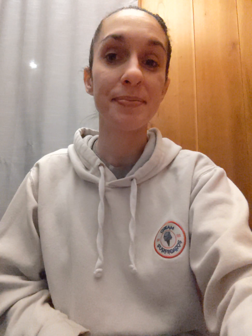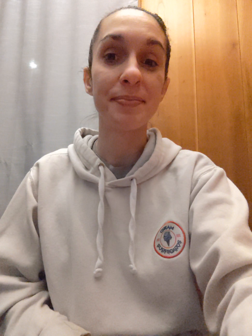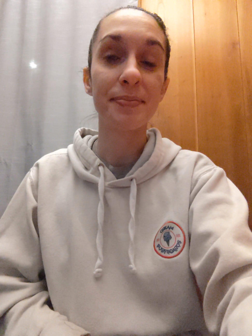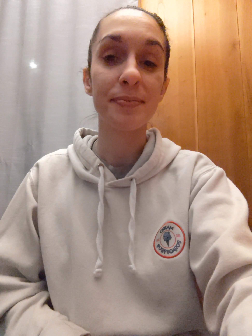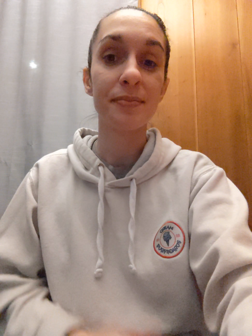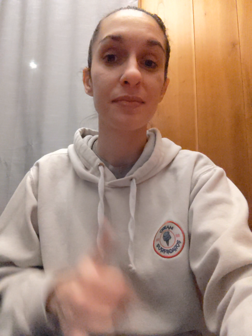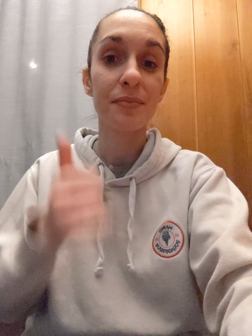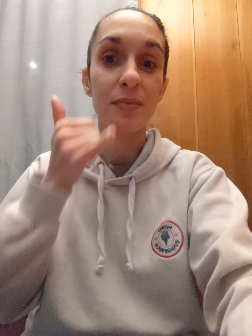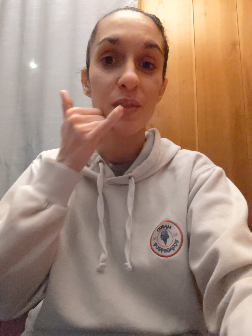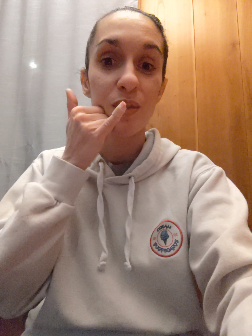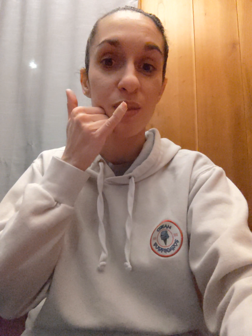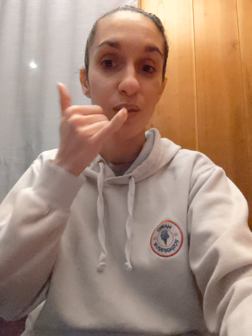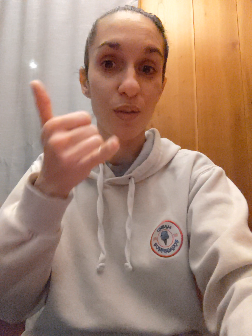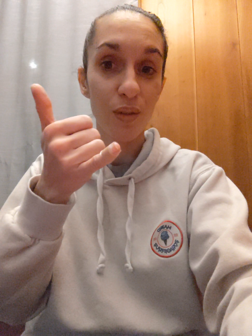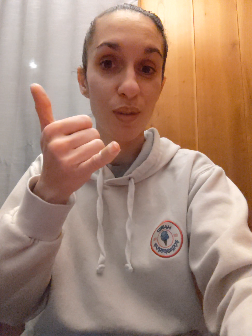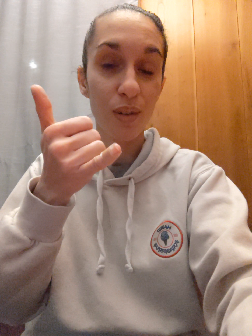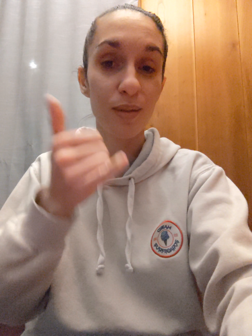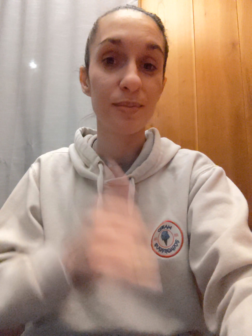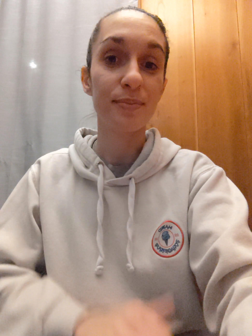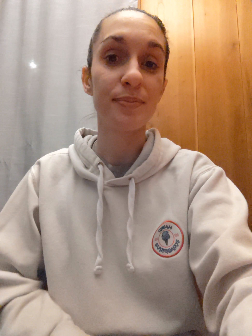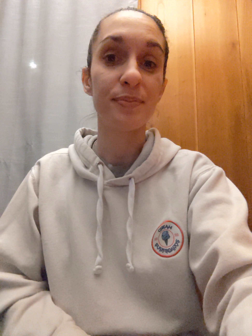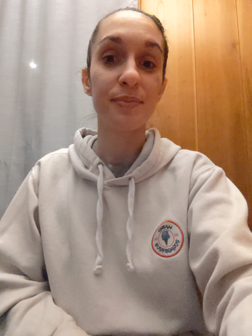call on the phone